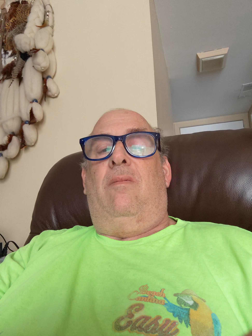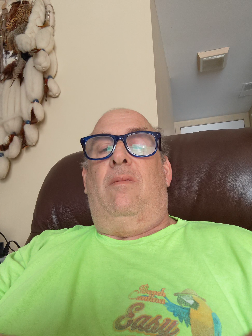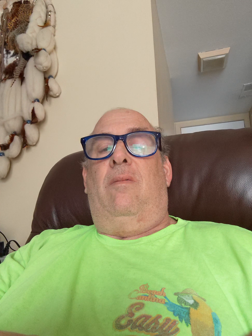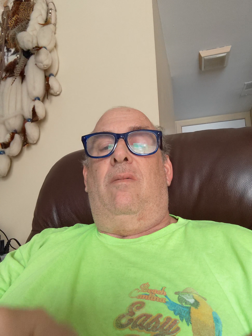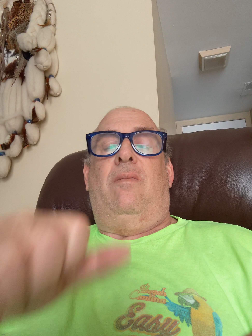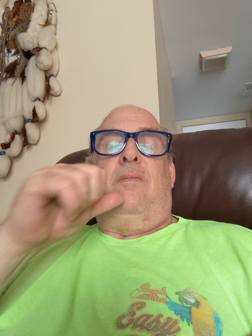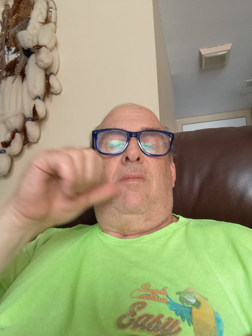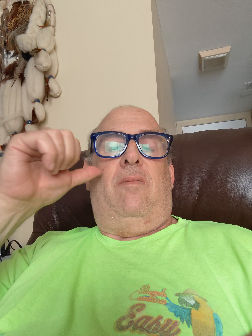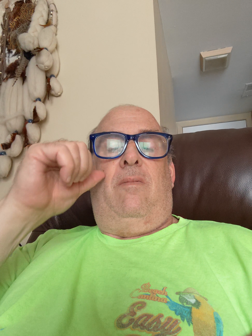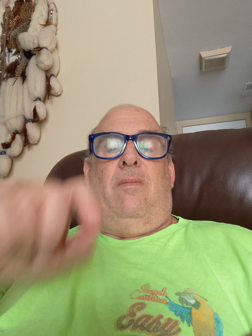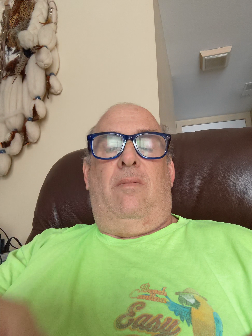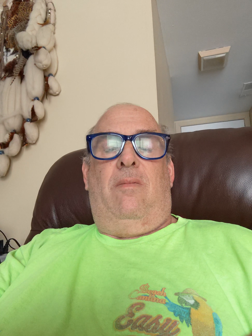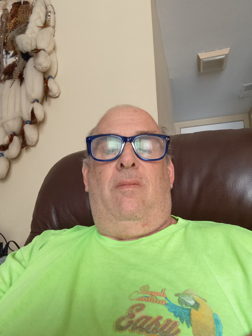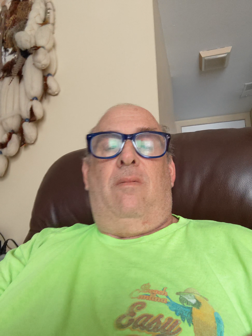yesterday